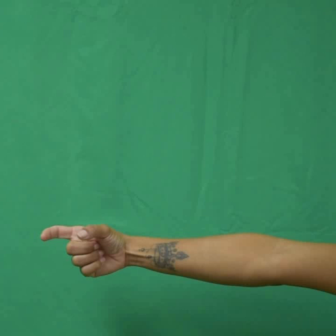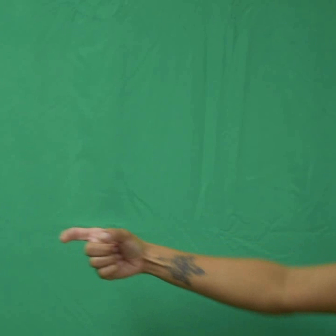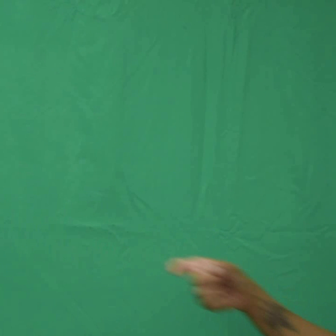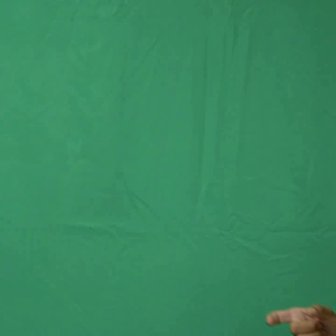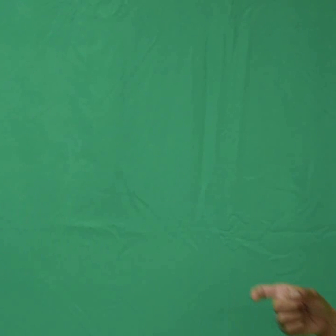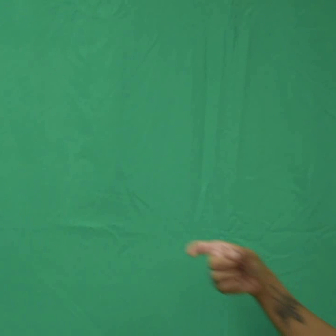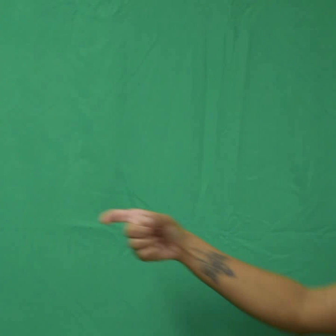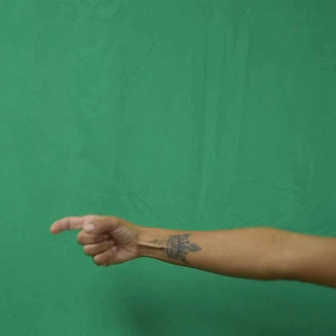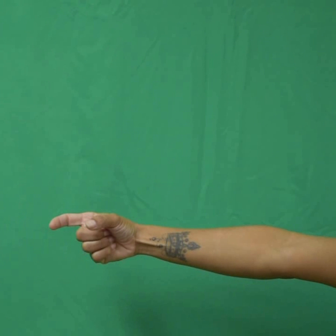X